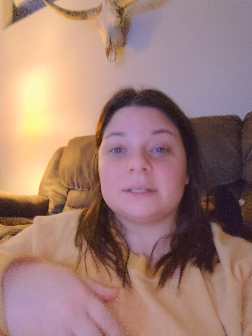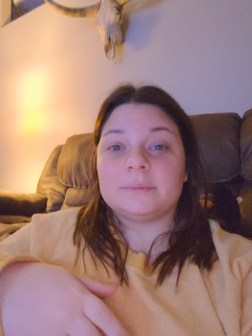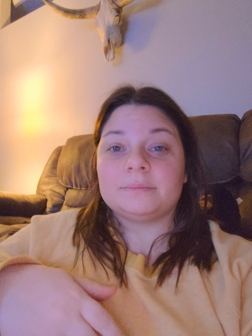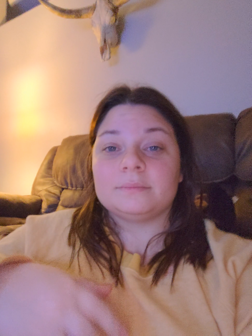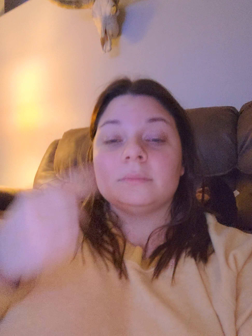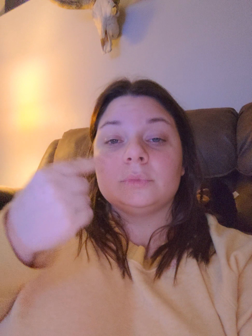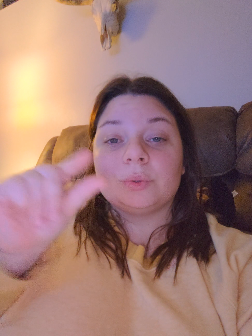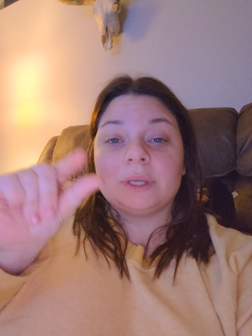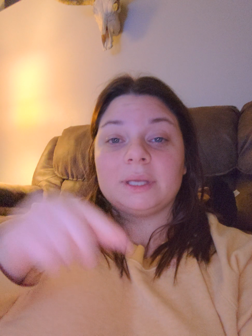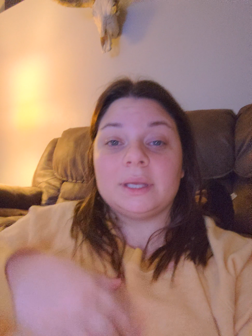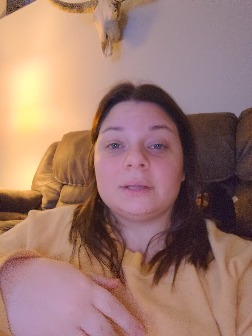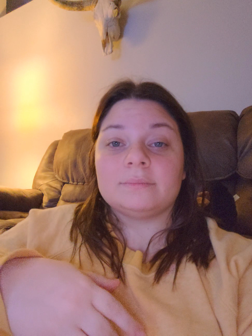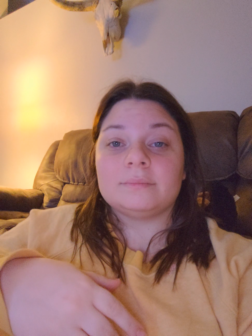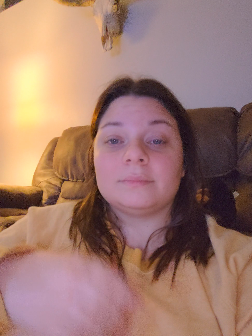green